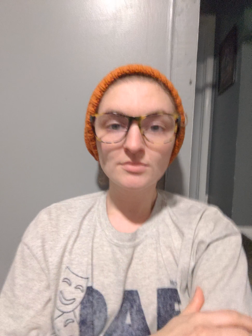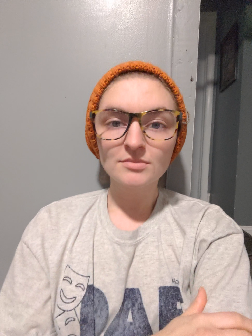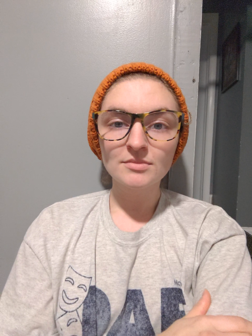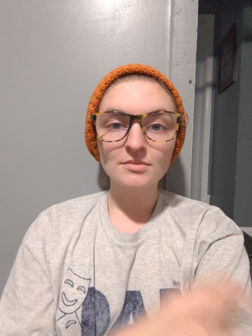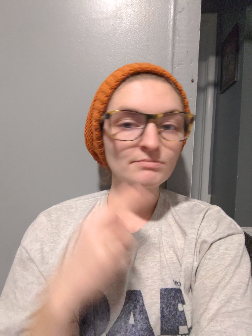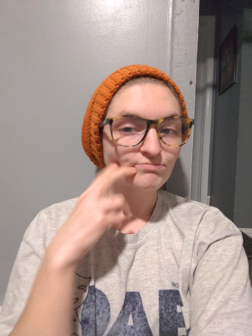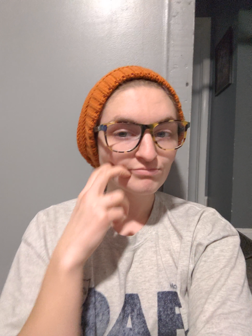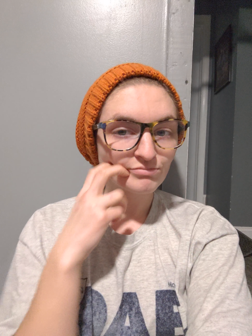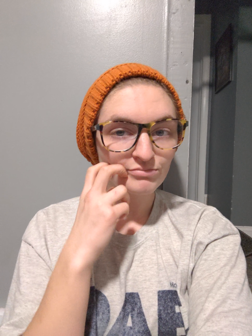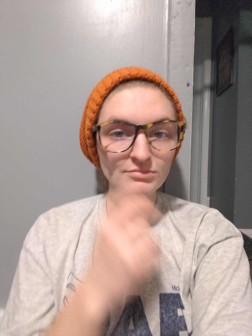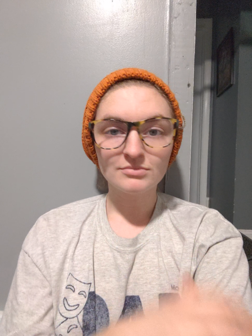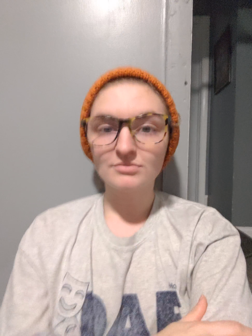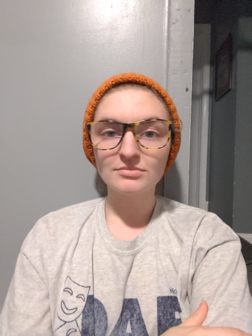gum